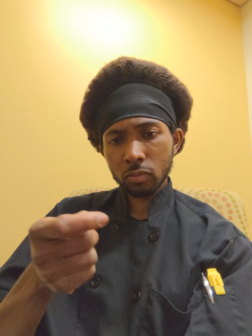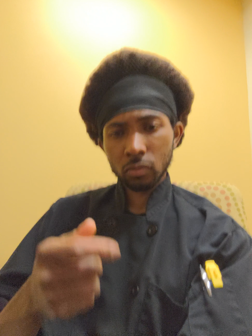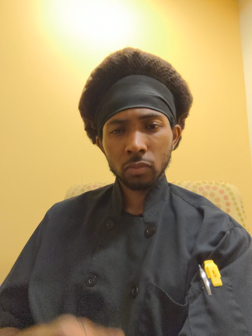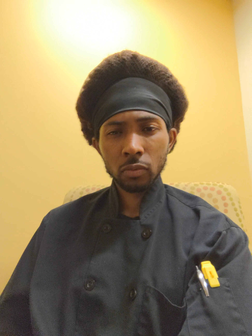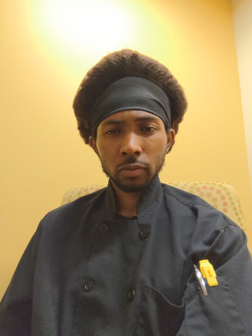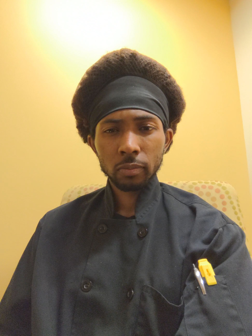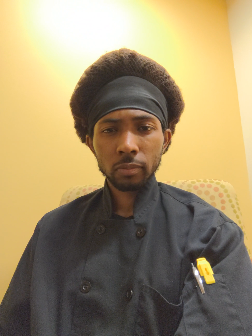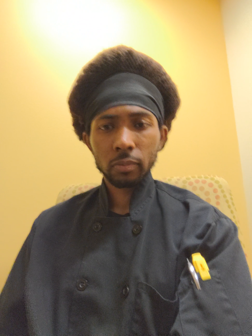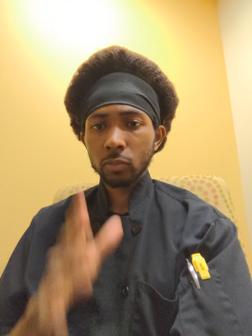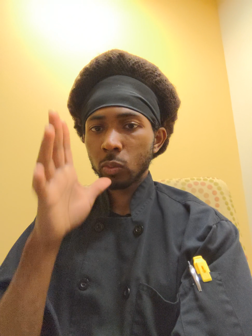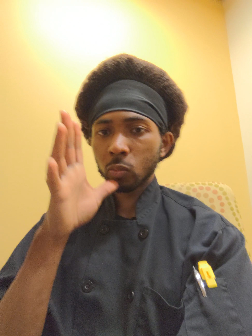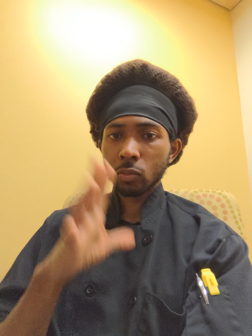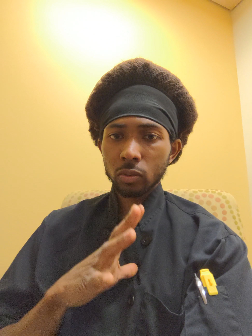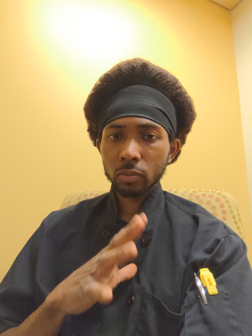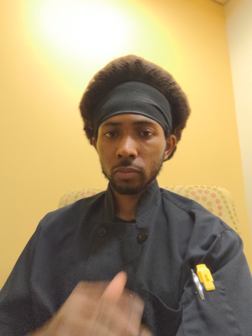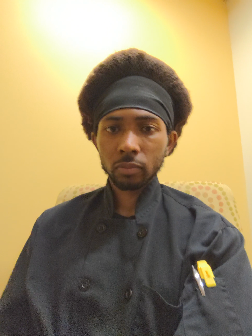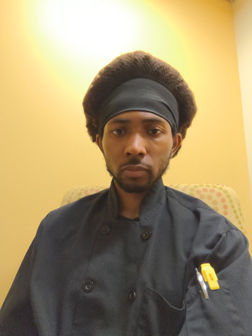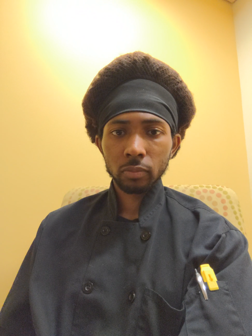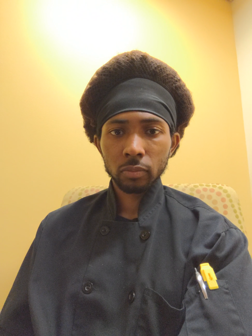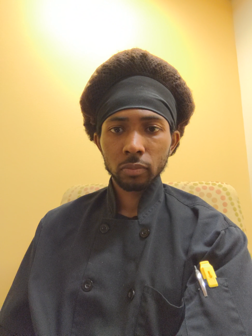lady